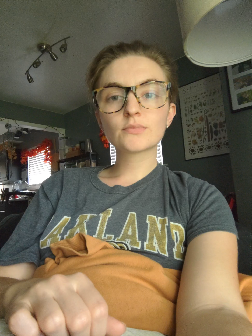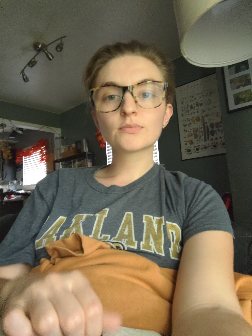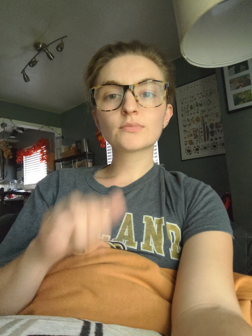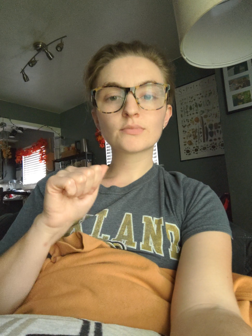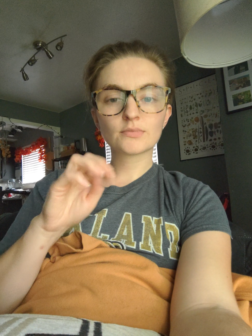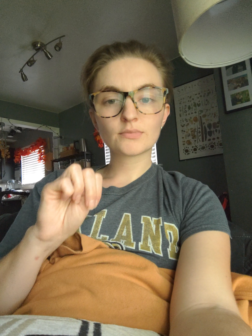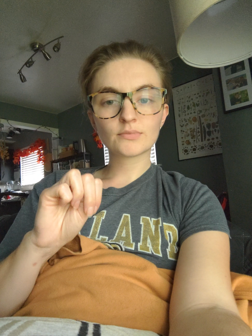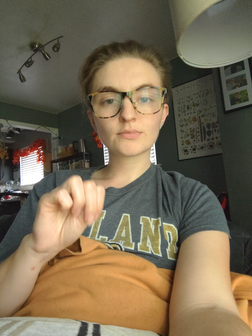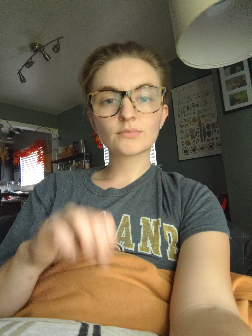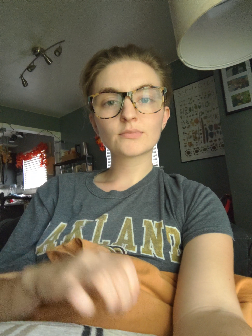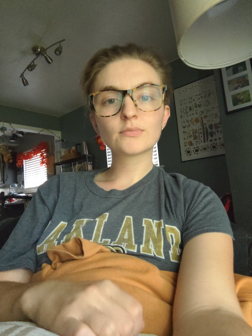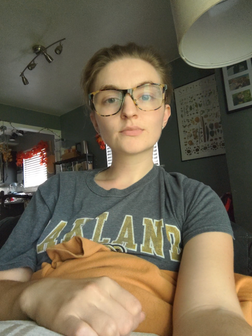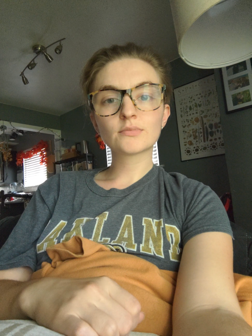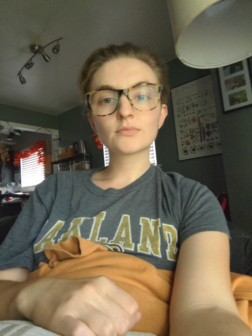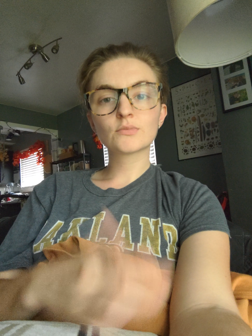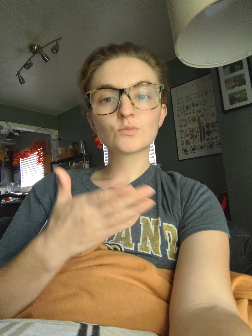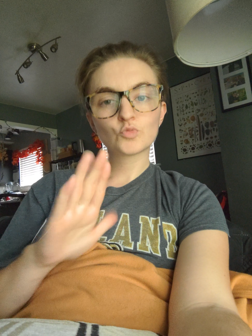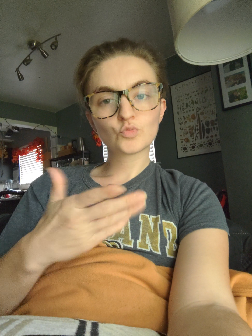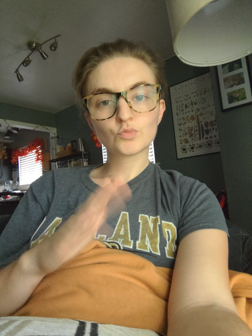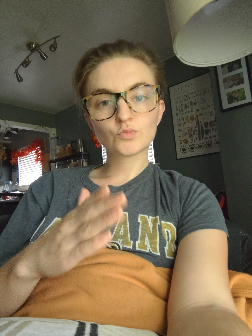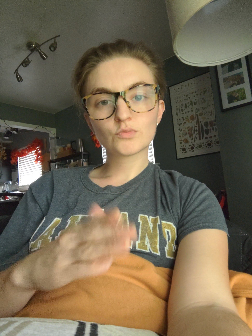am